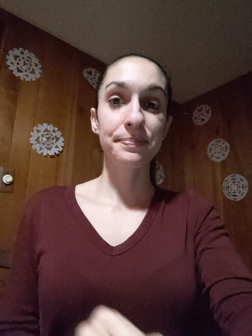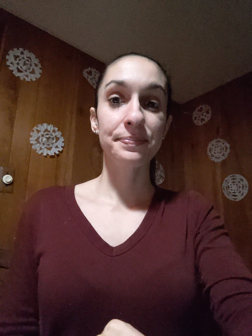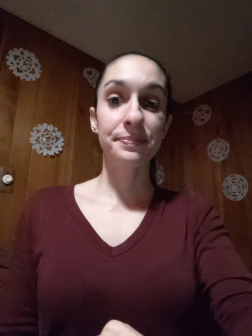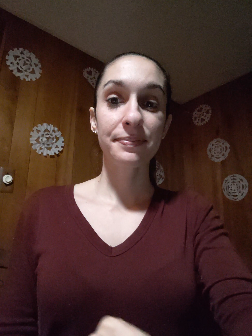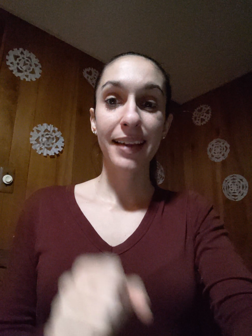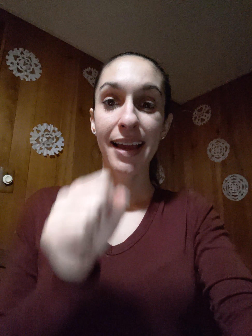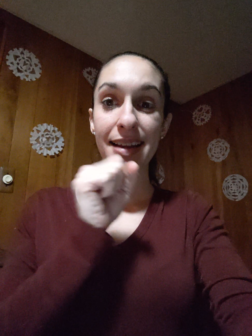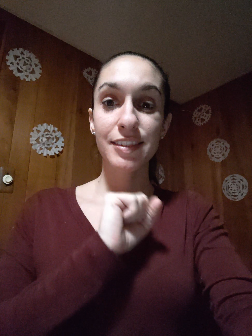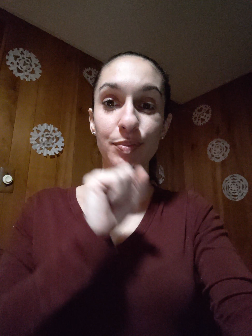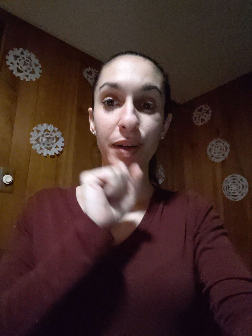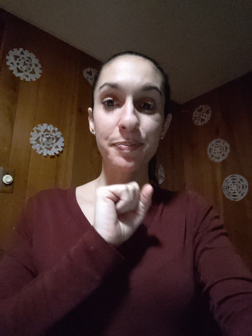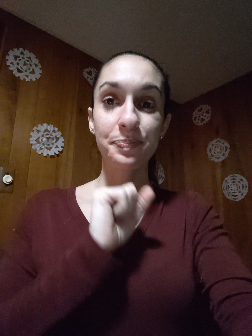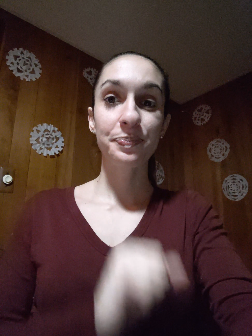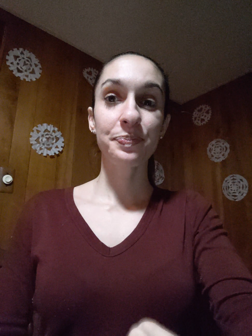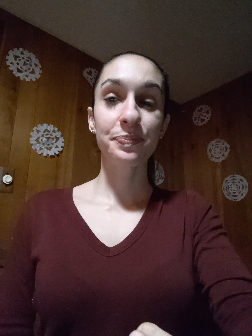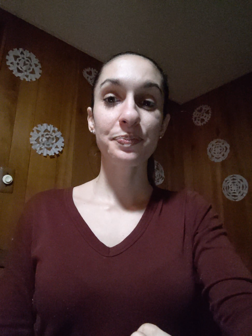ice cream